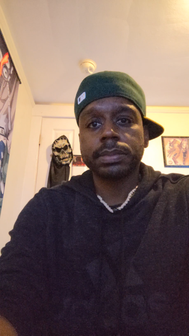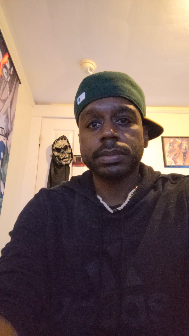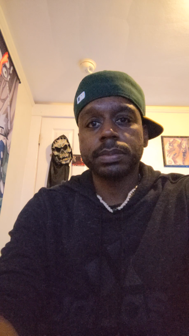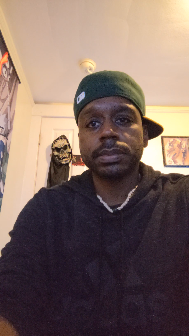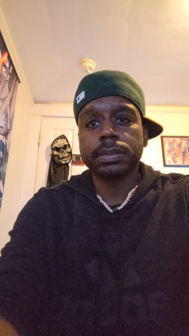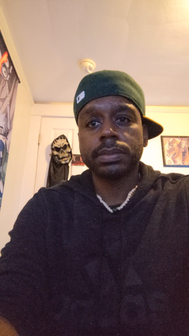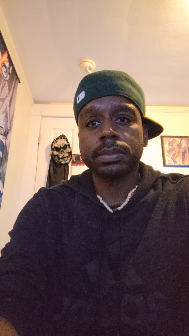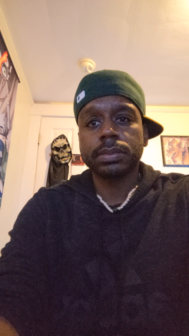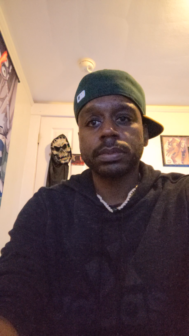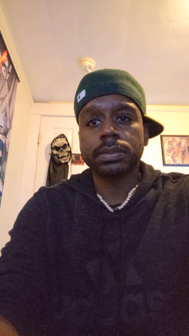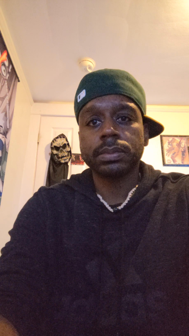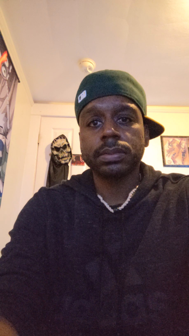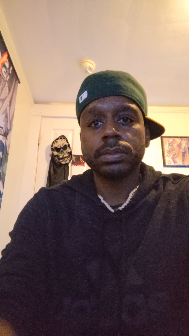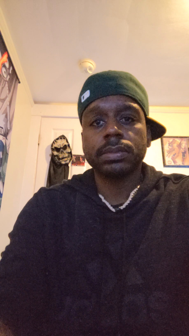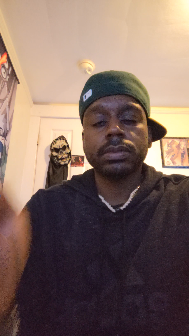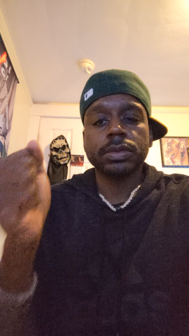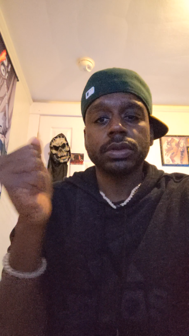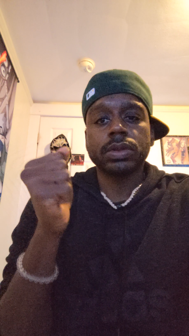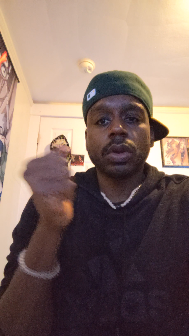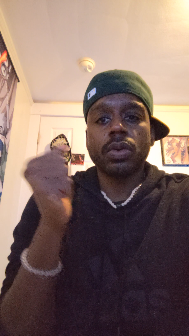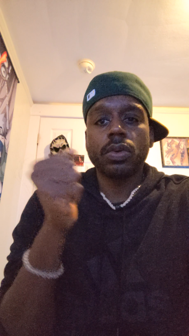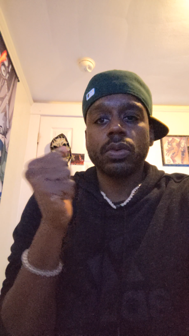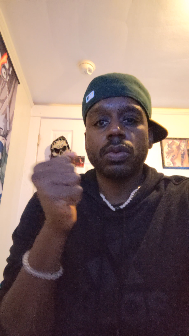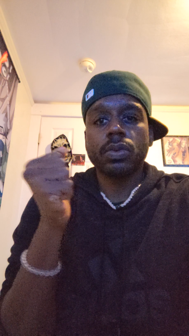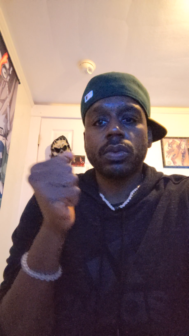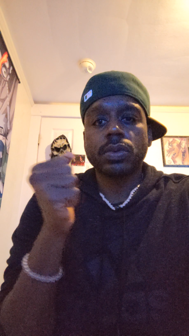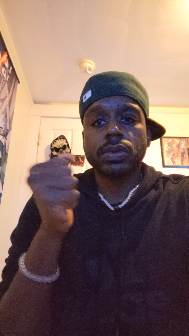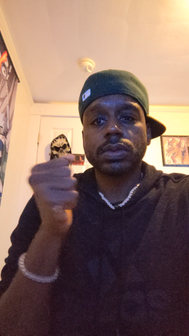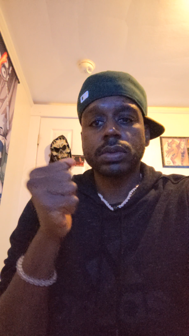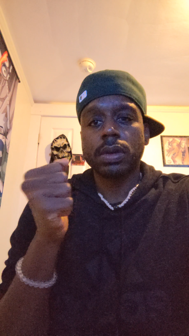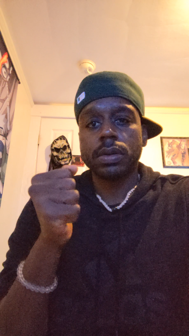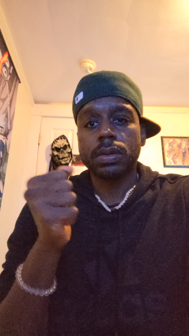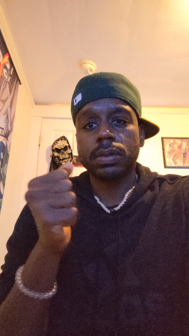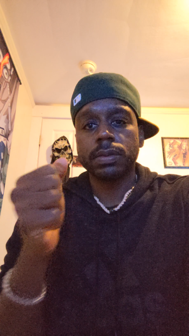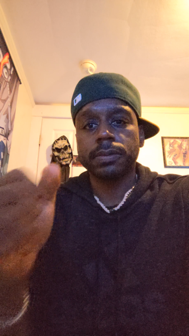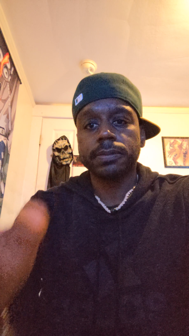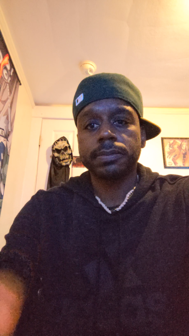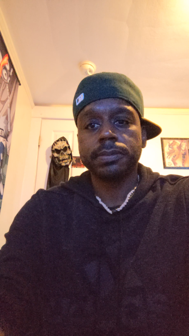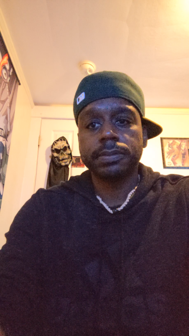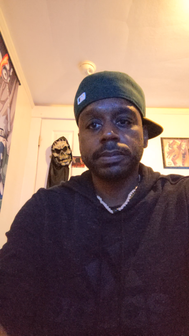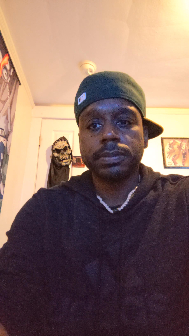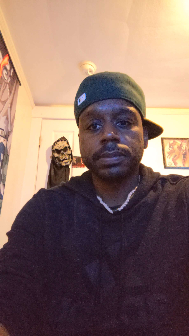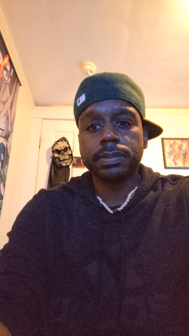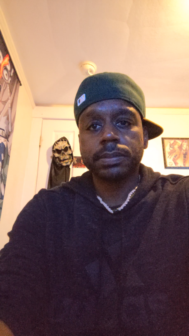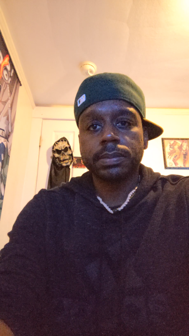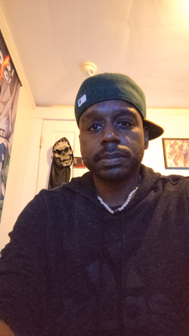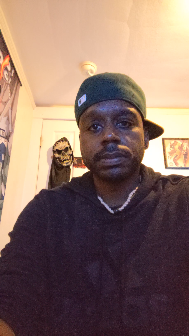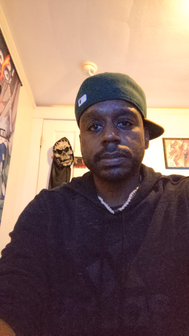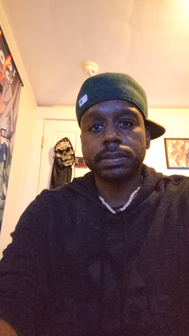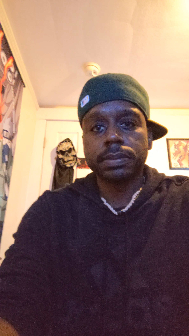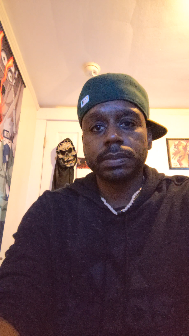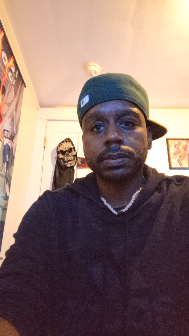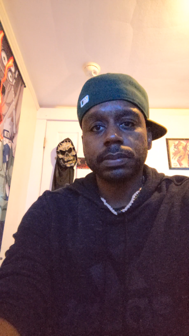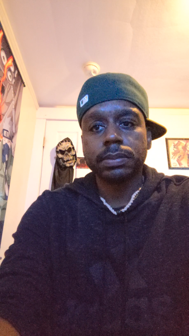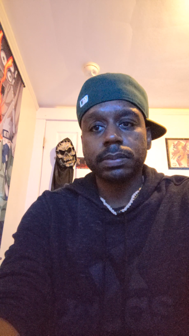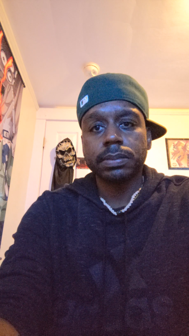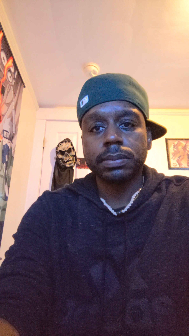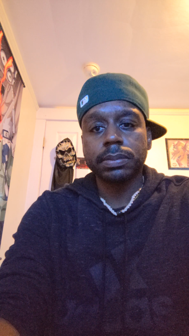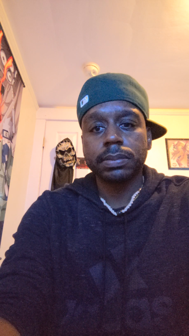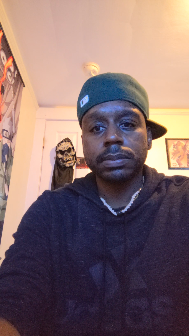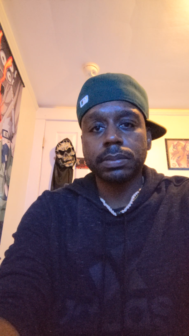cold